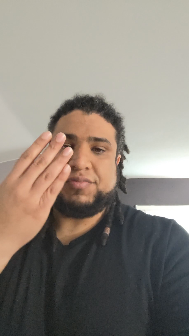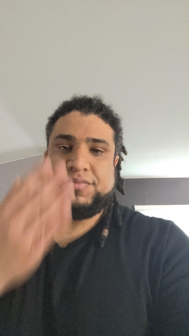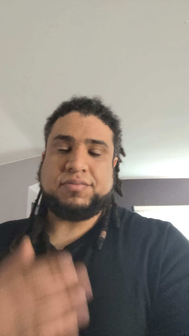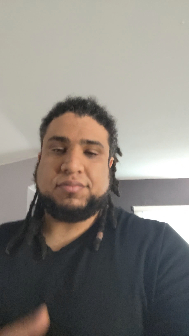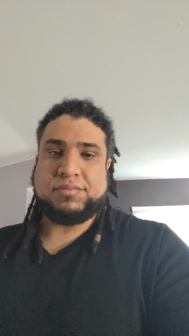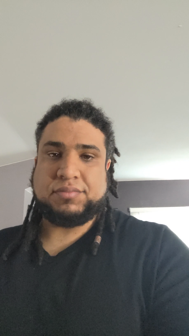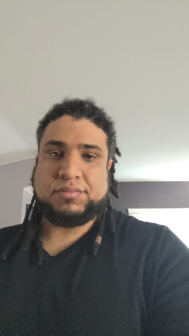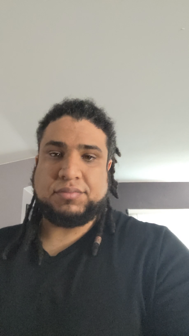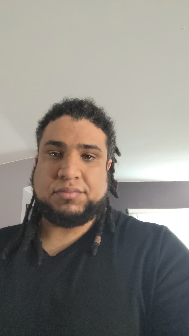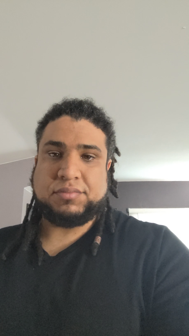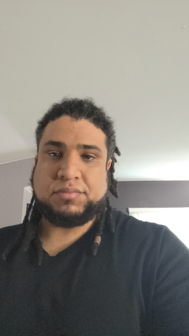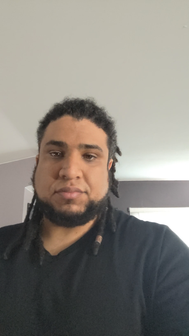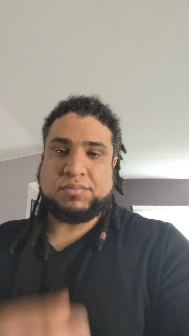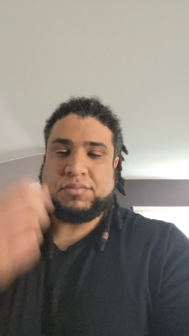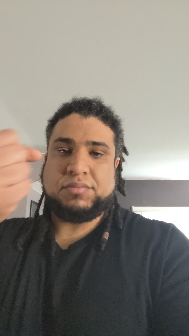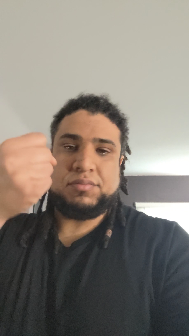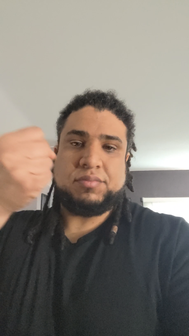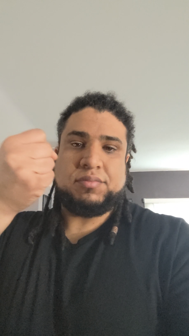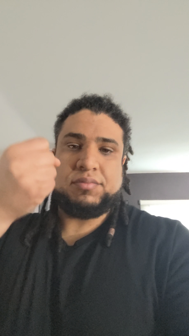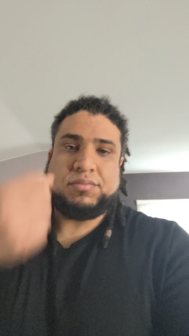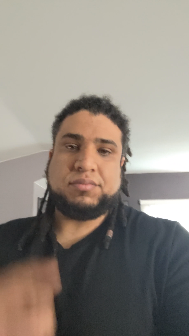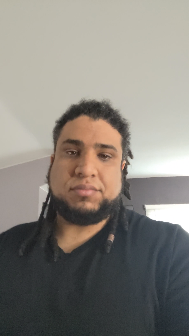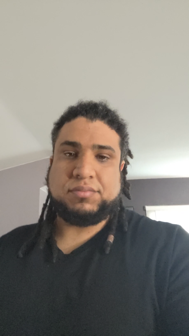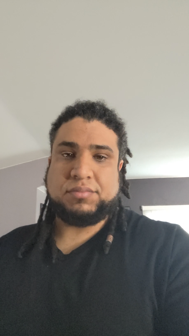hold